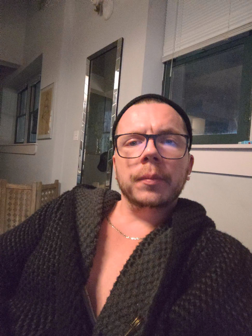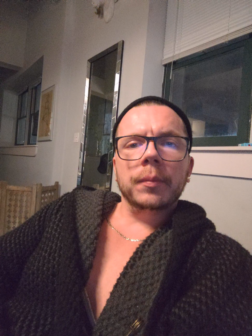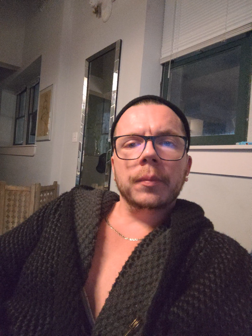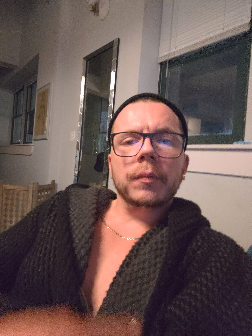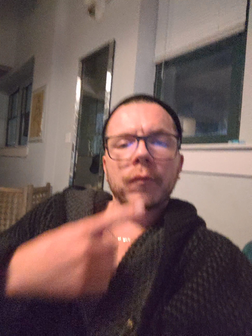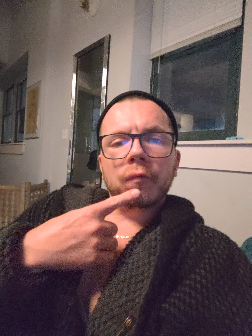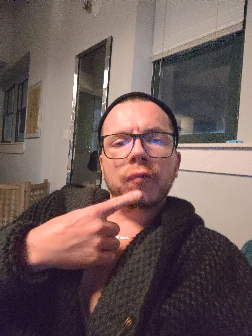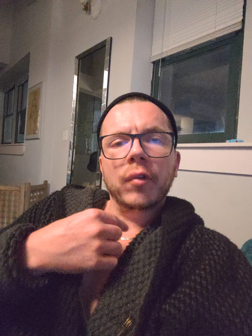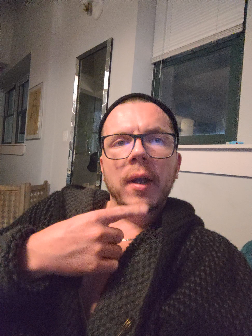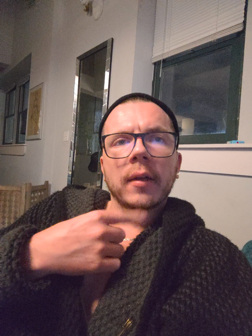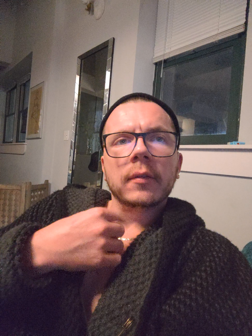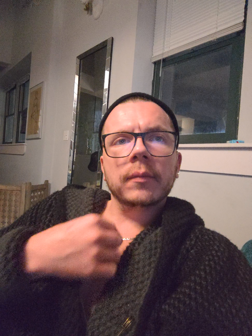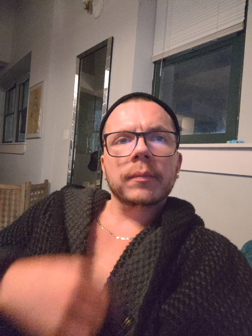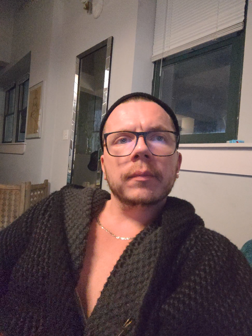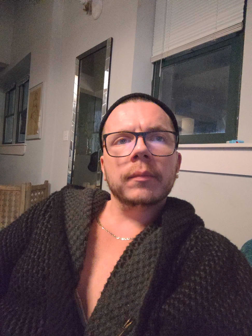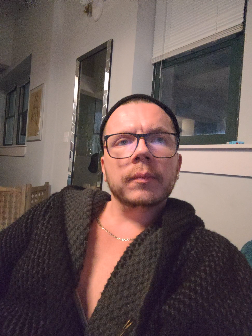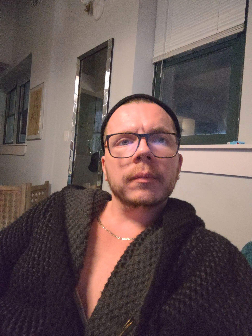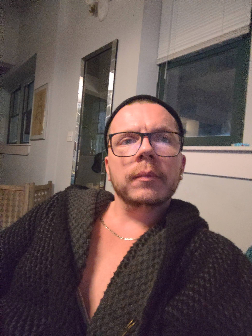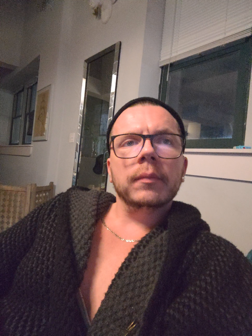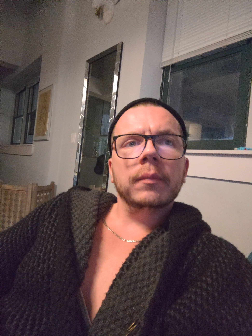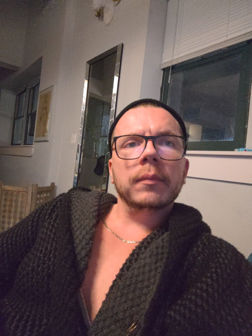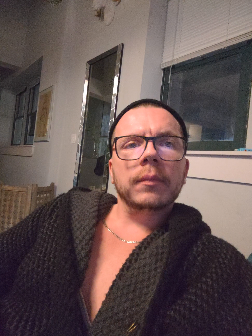red